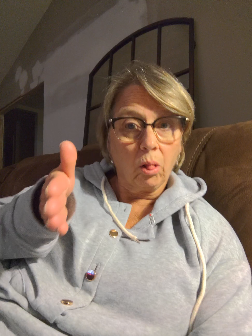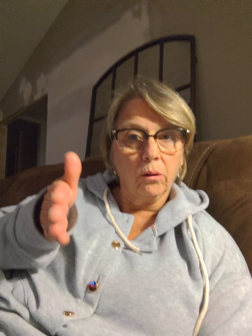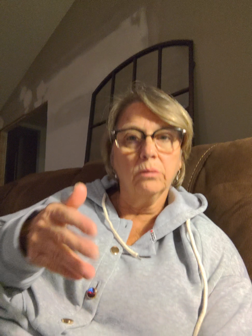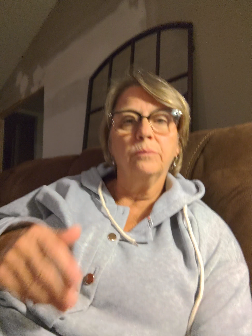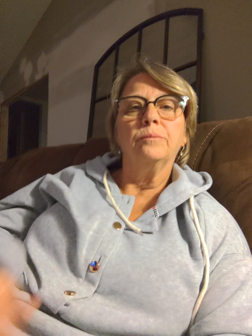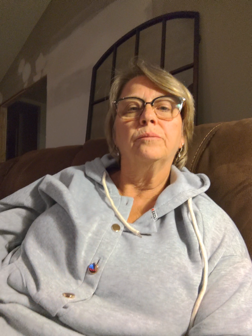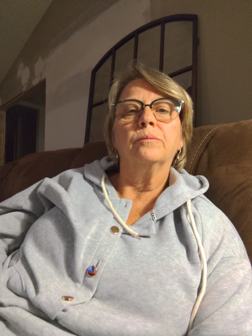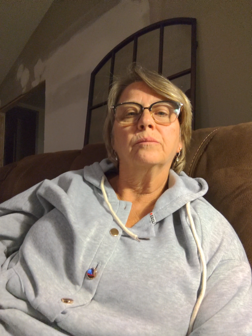will